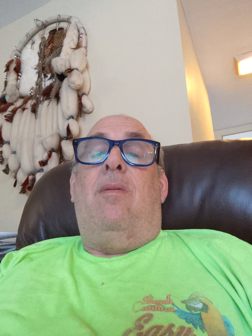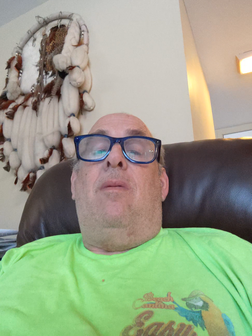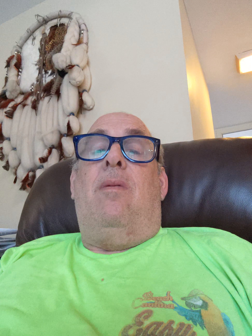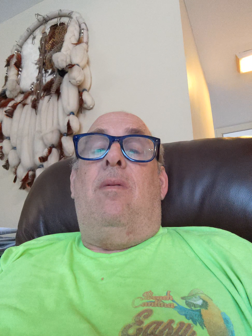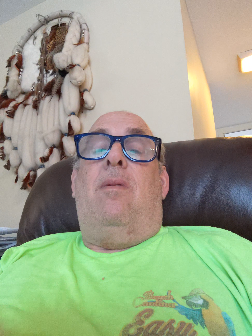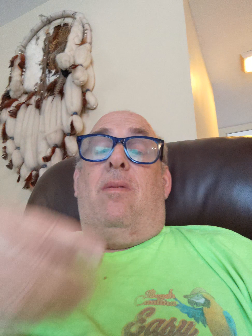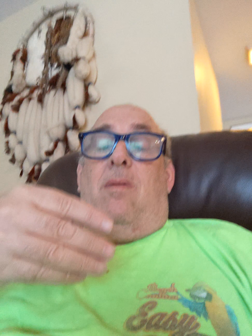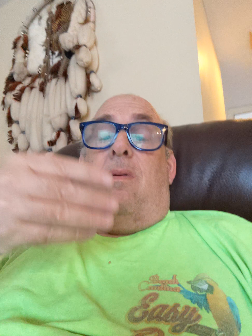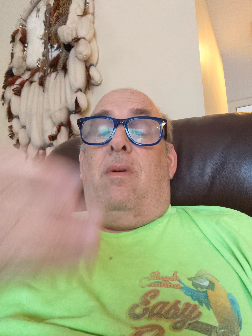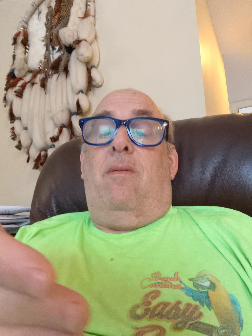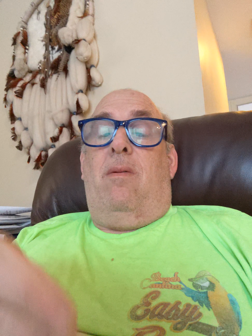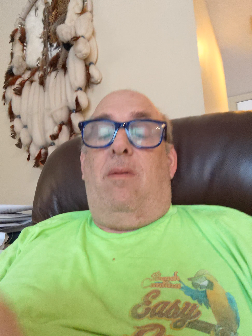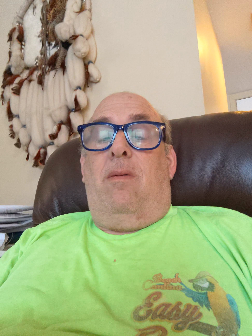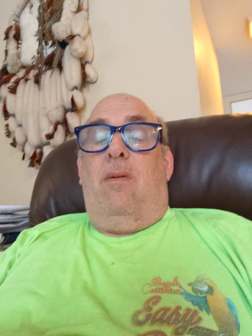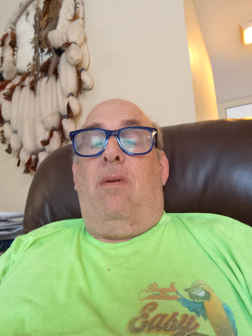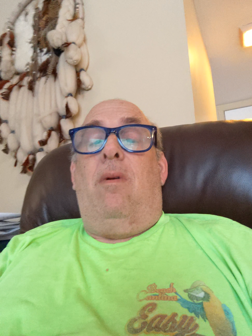give